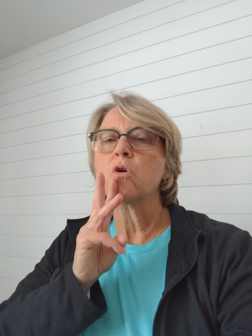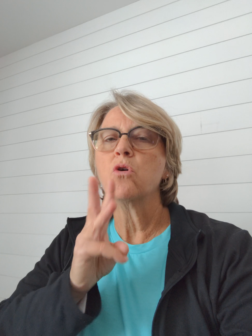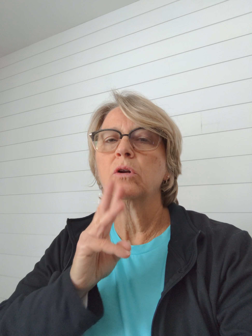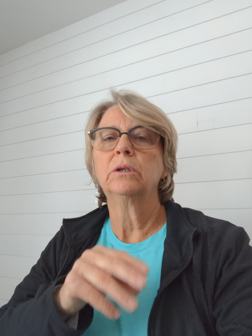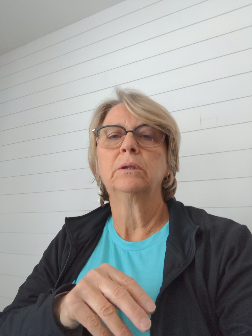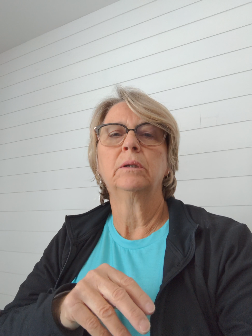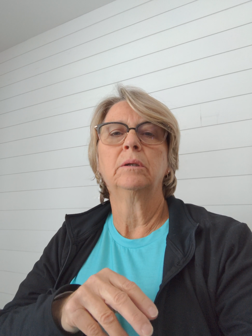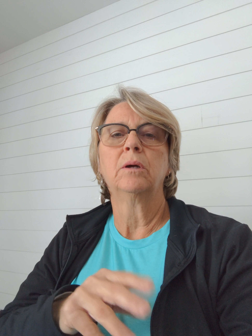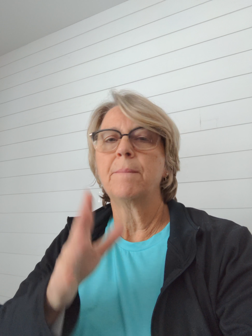water